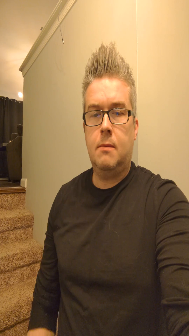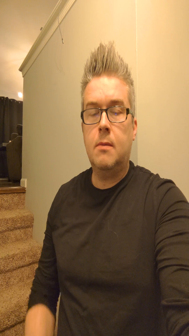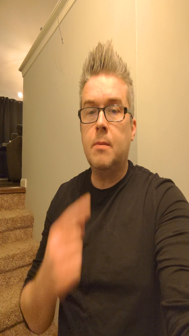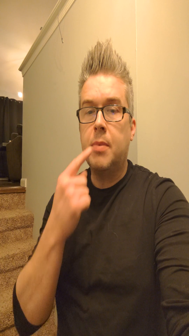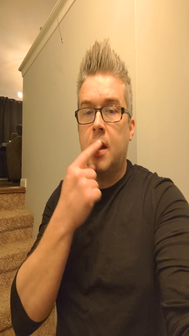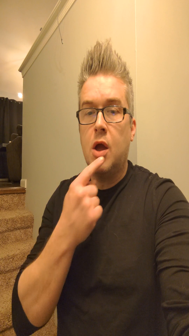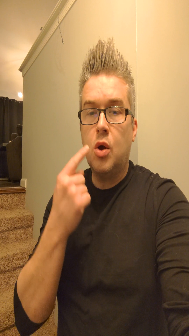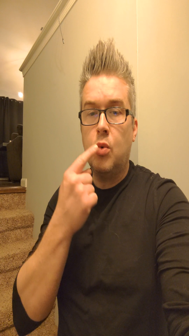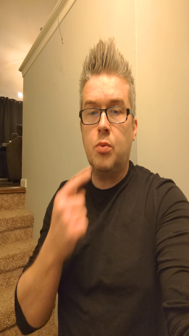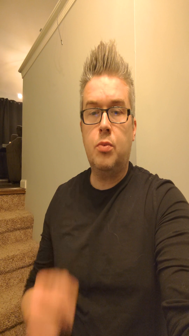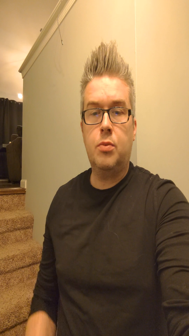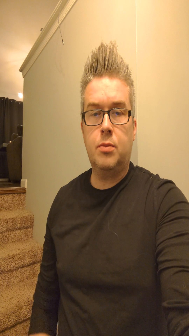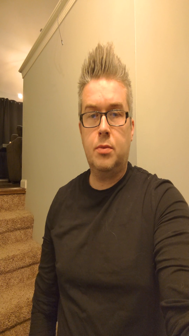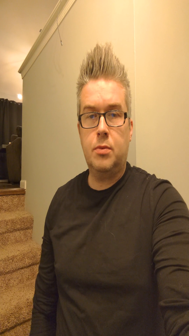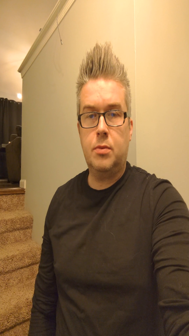mouth